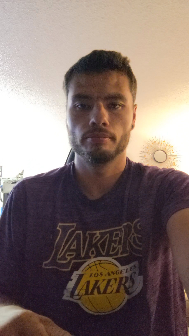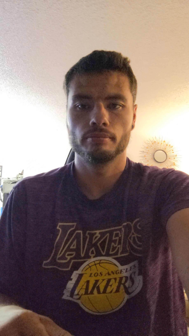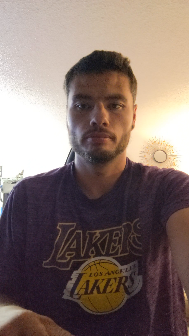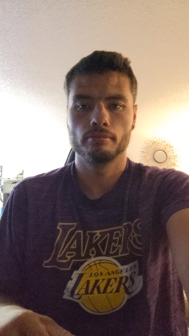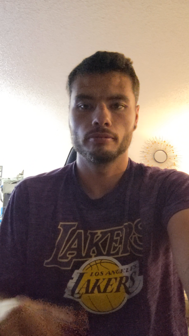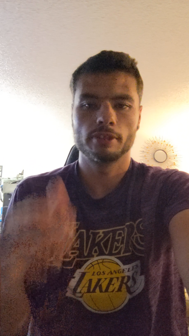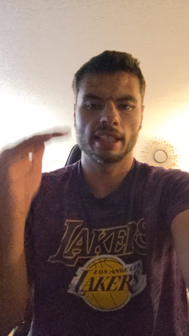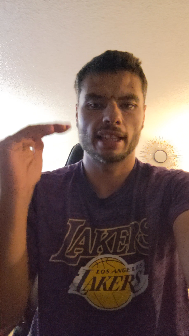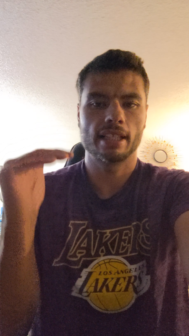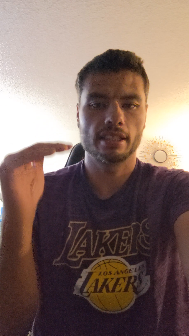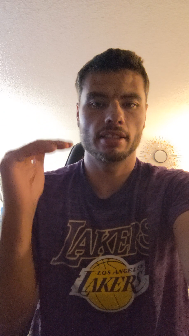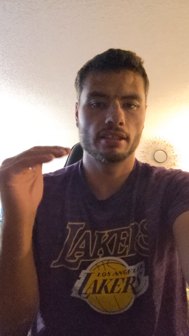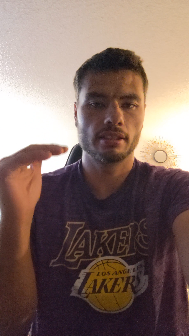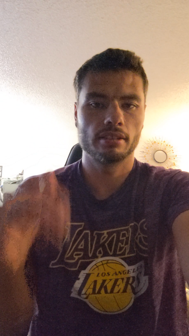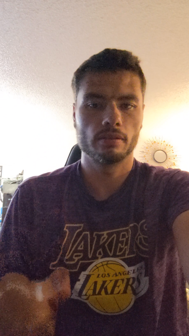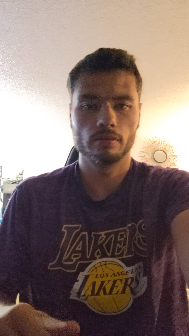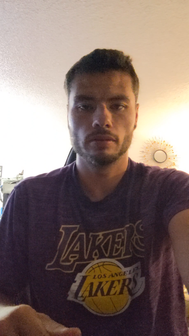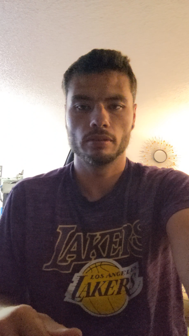little